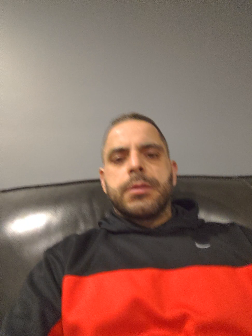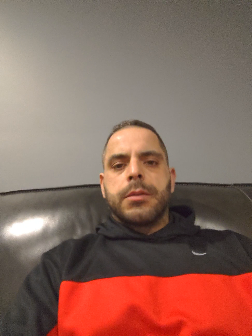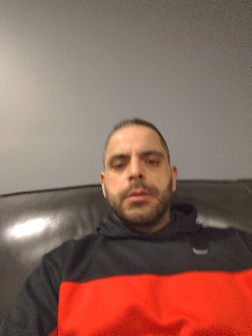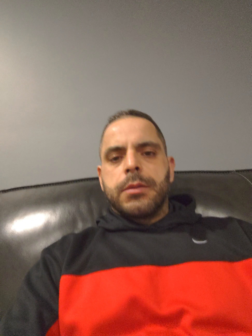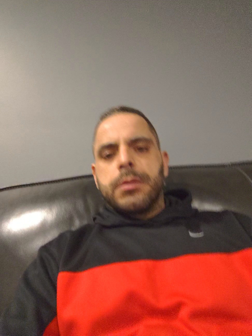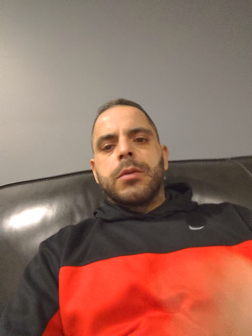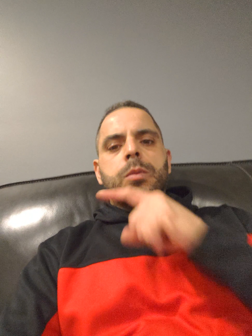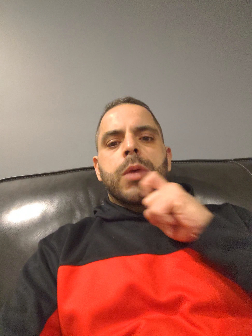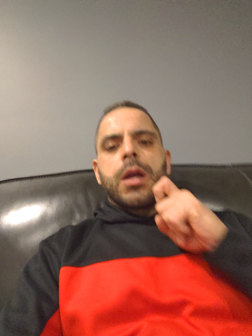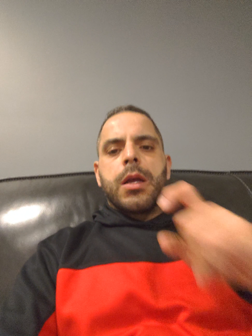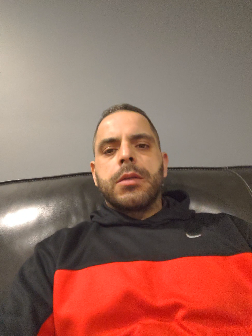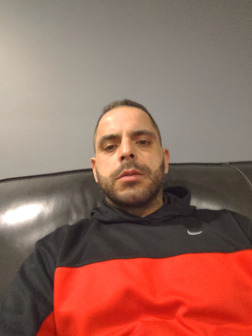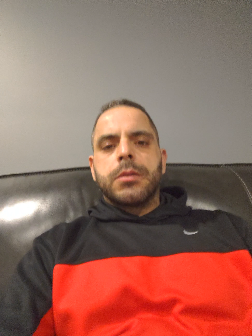dry